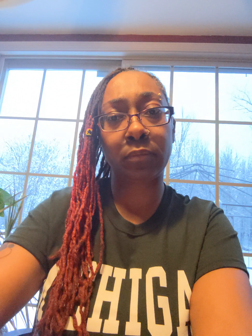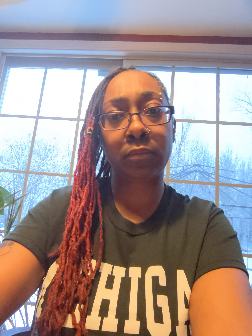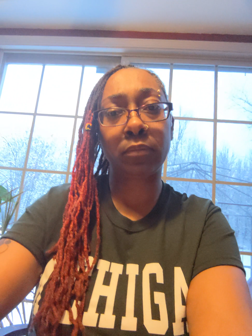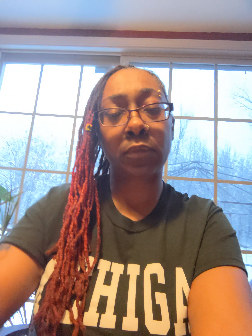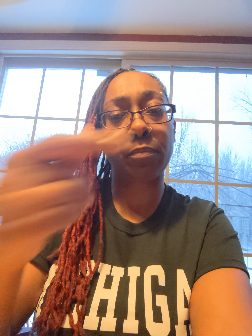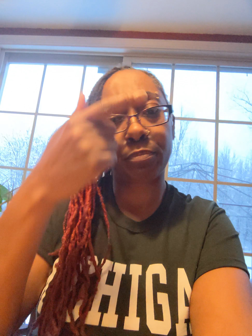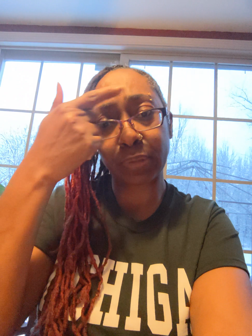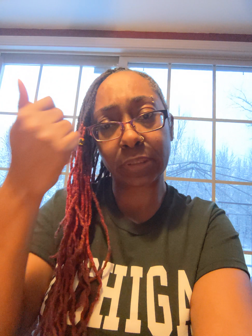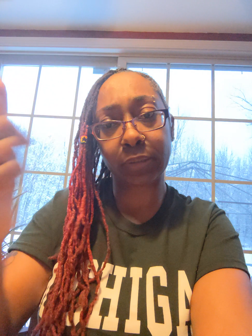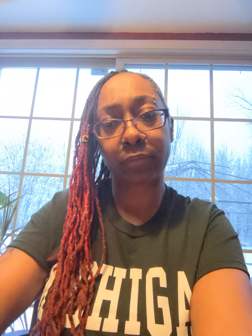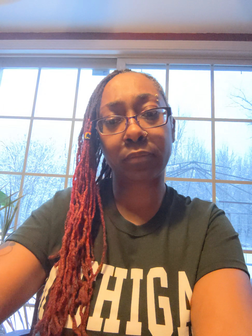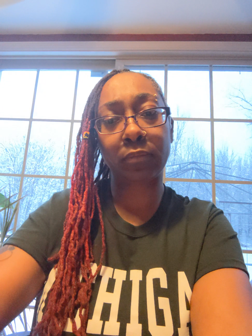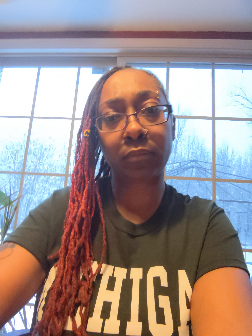because